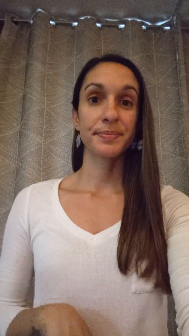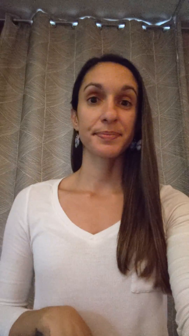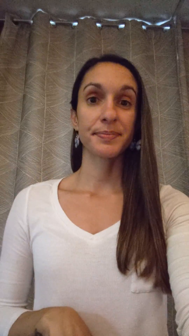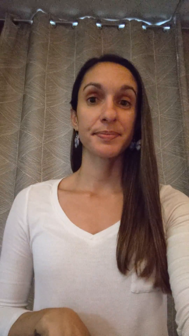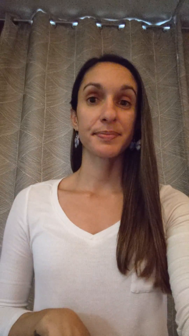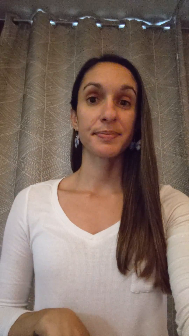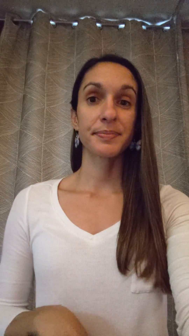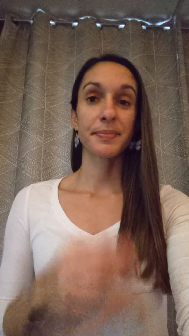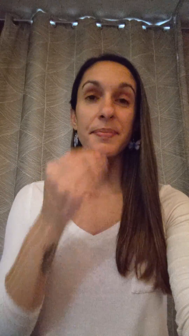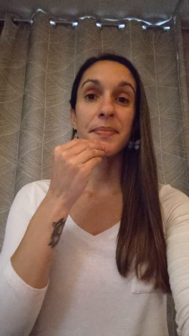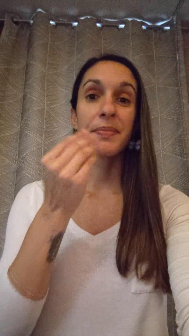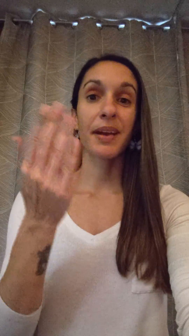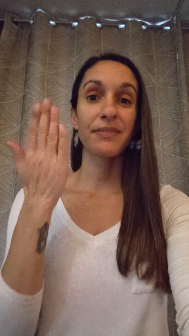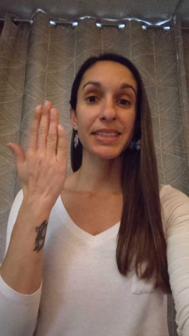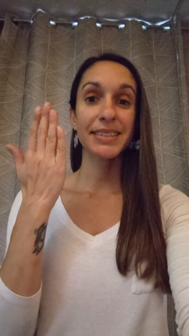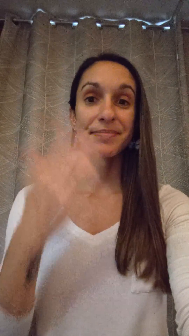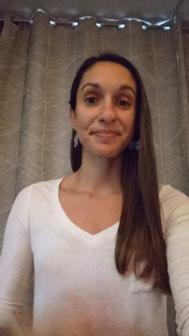breakfast